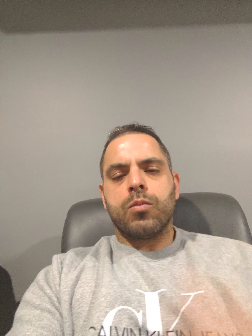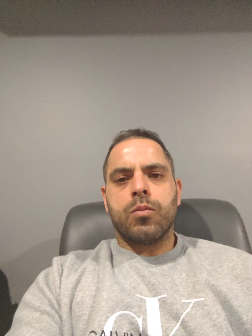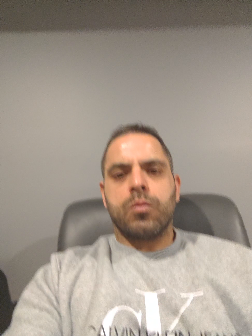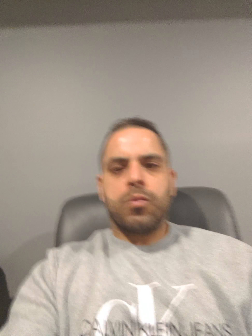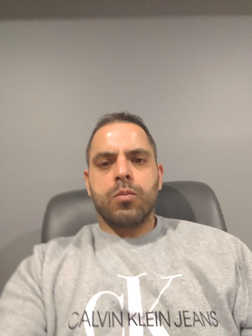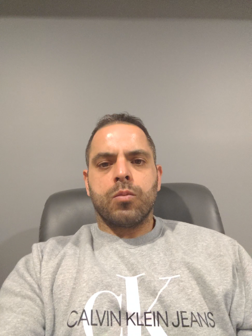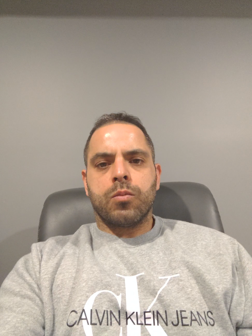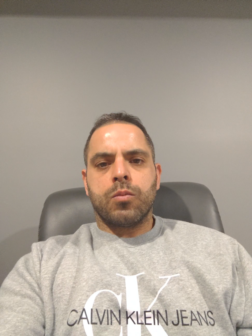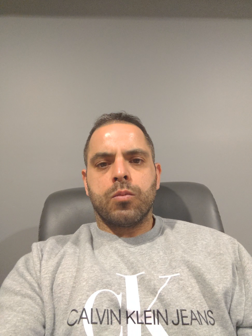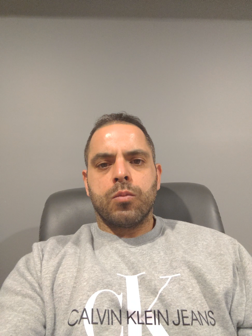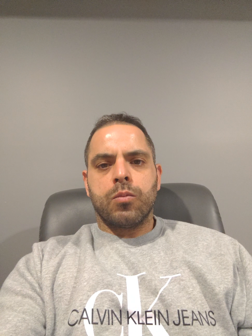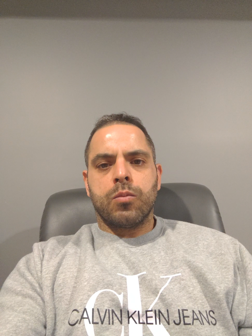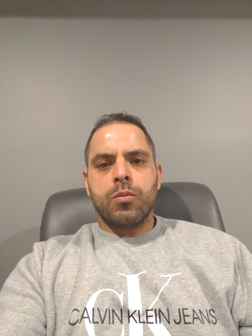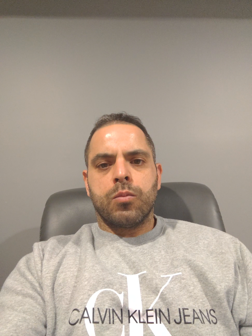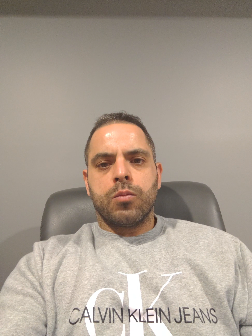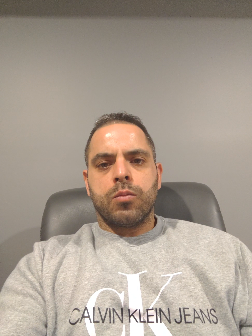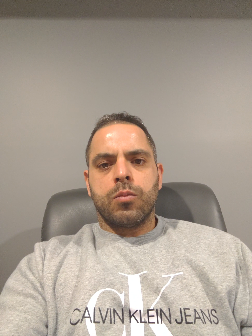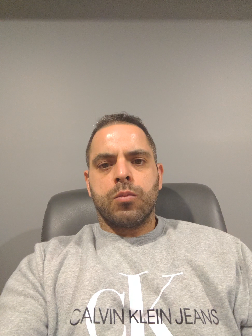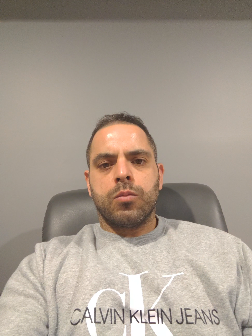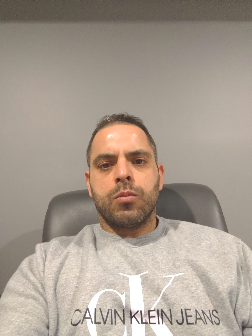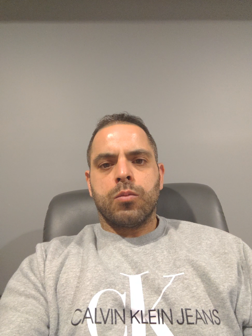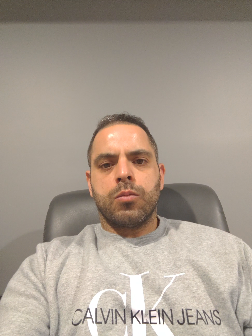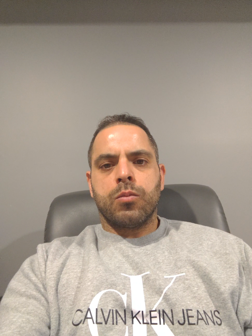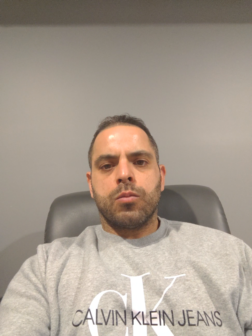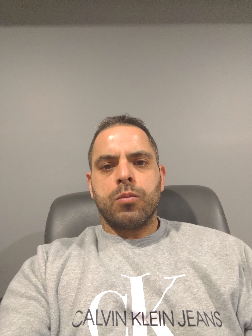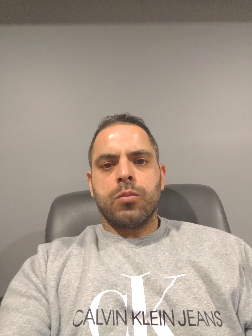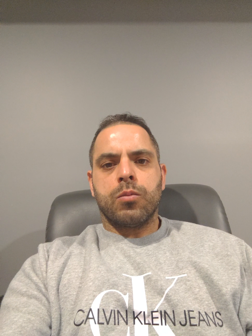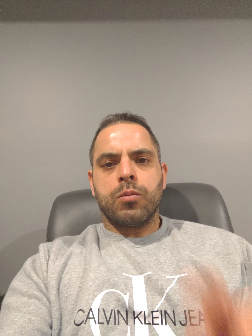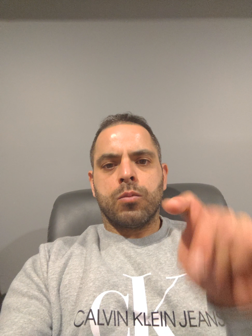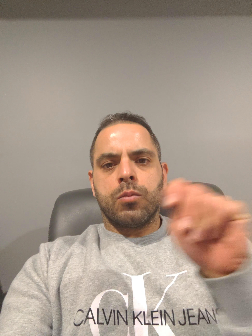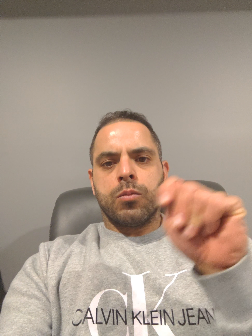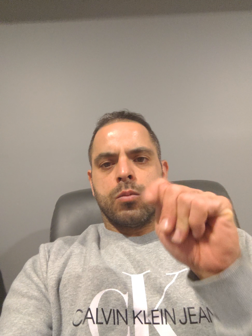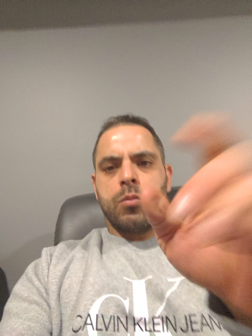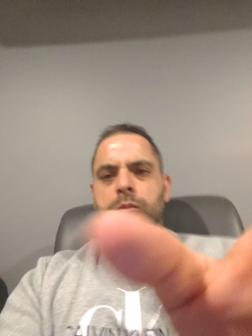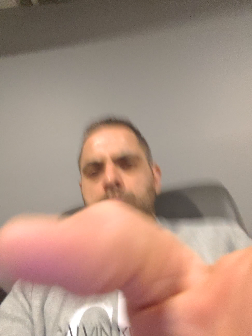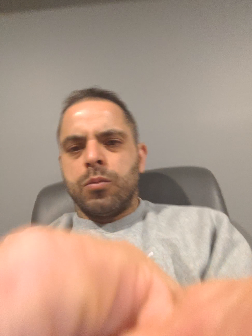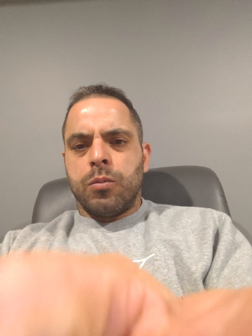potty